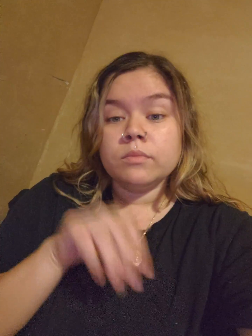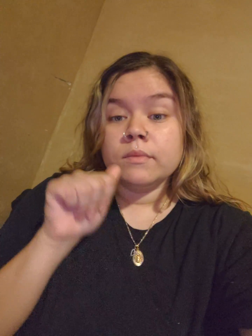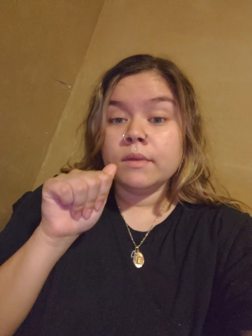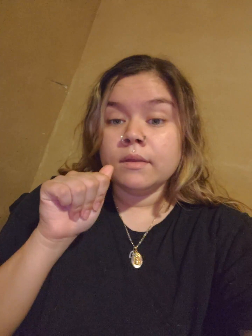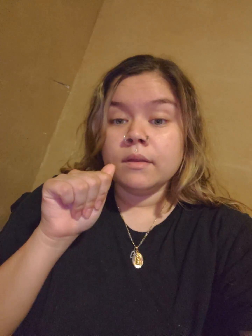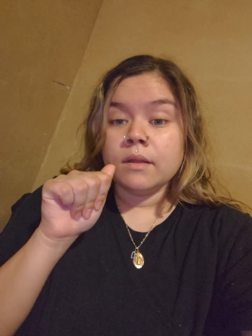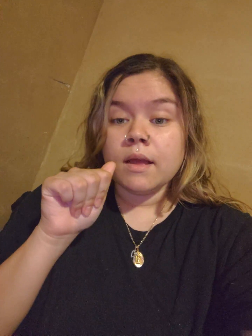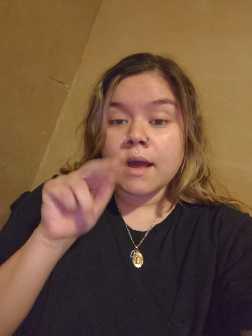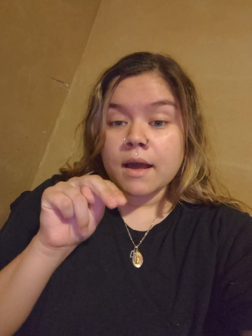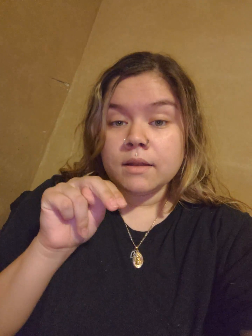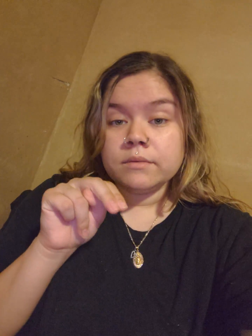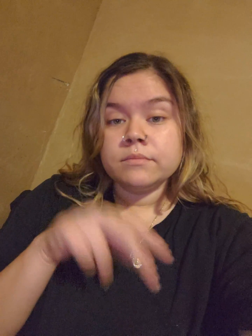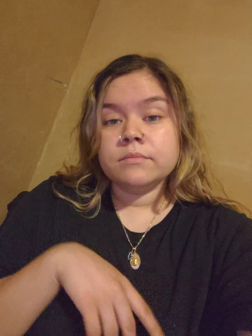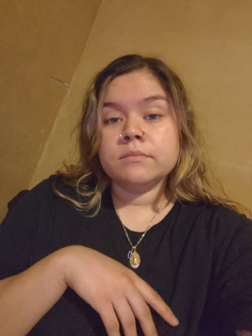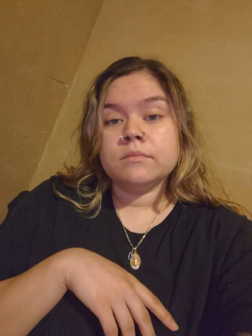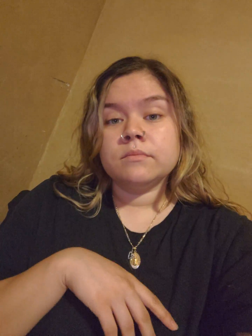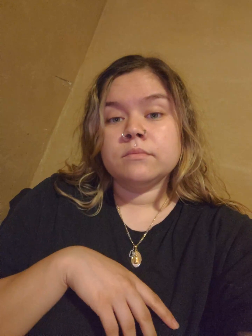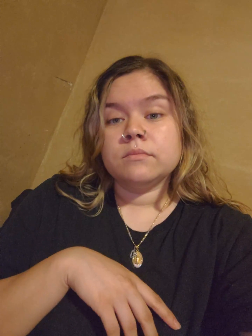an